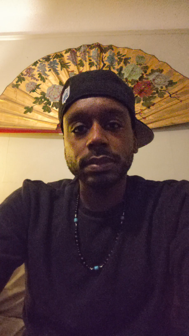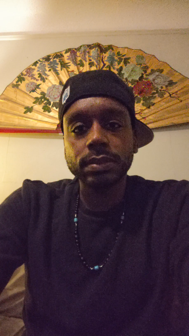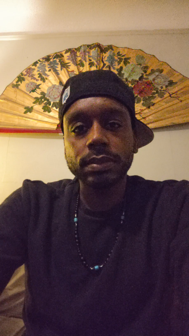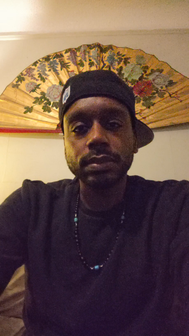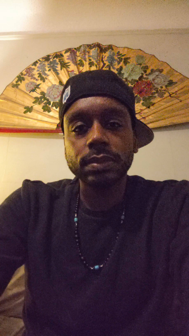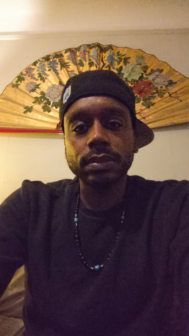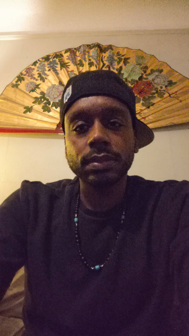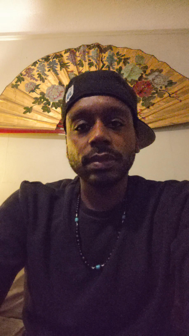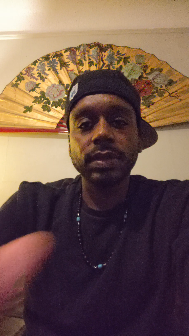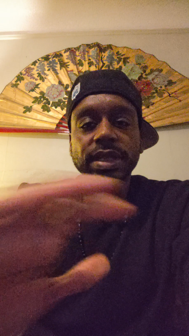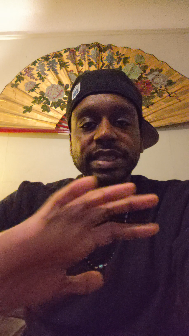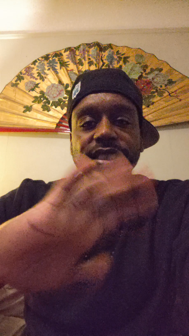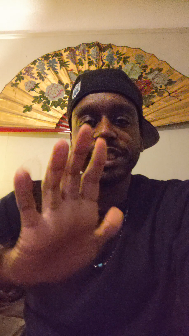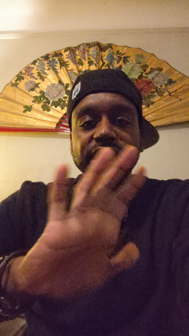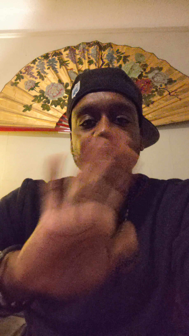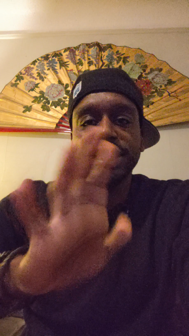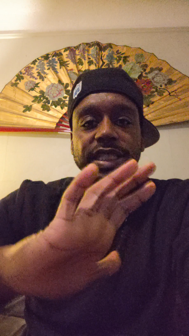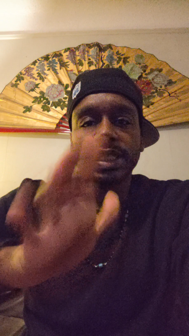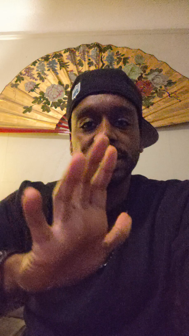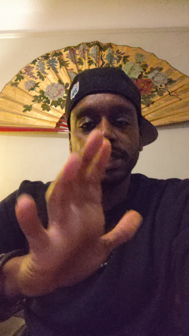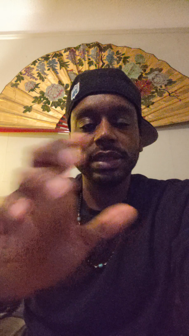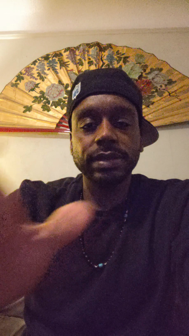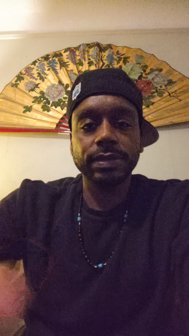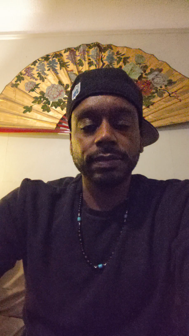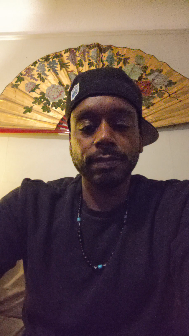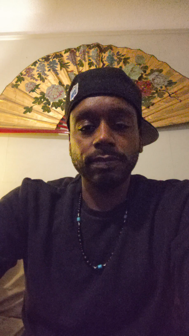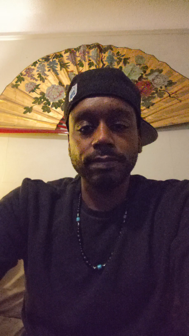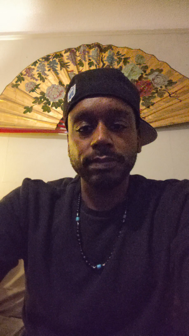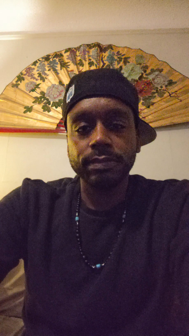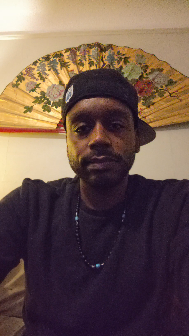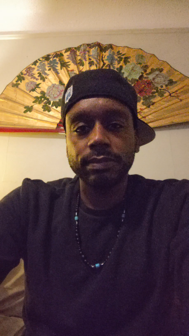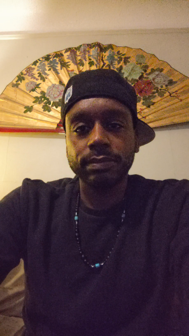cheese